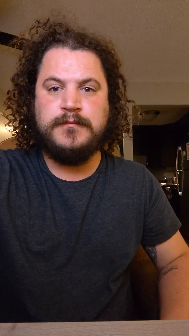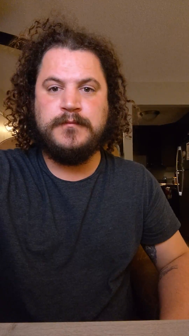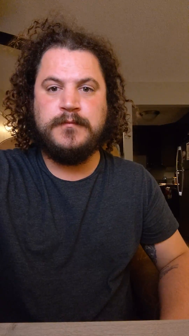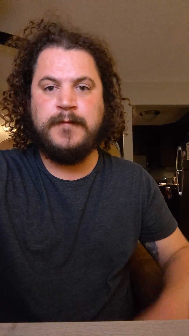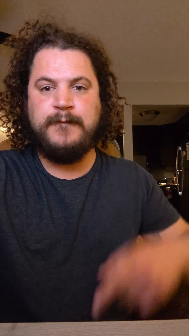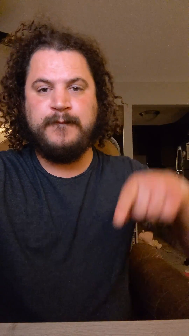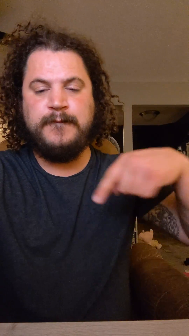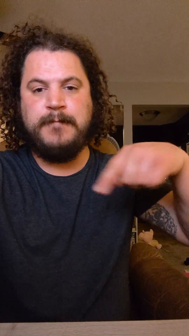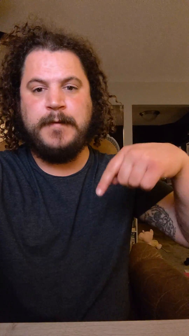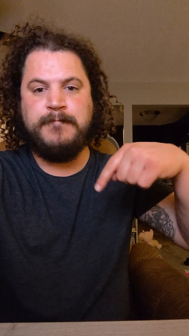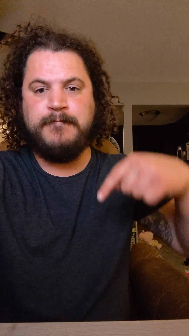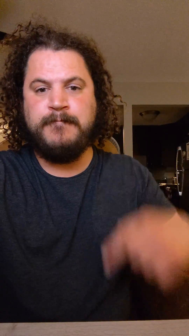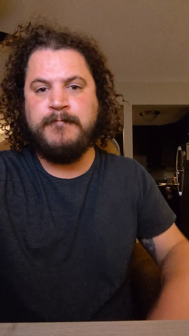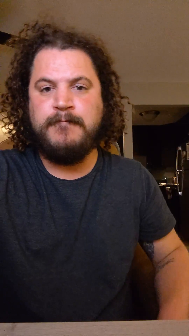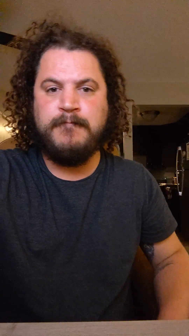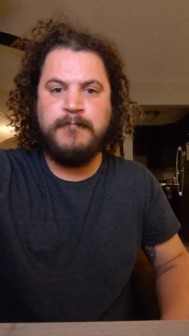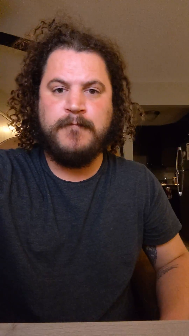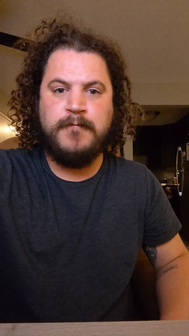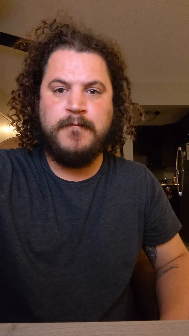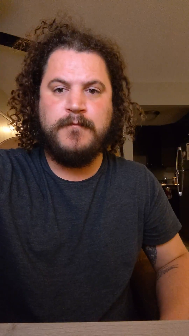flip-flop